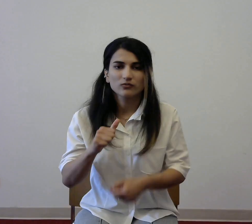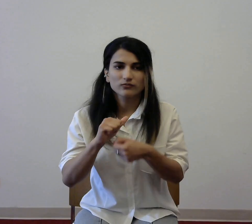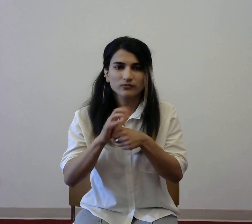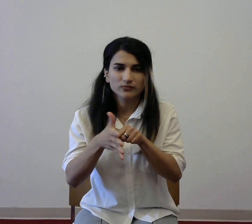covid